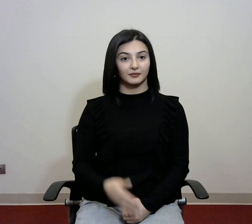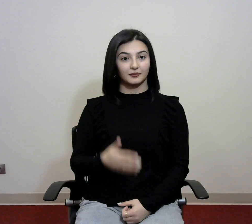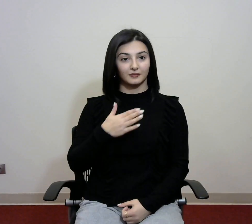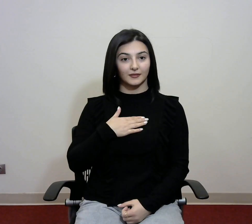mən